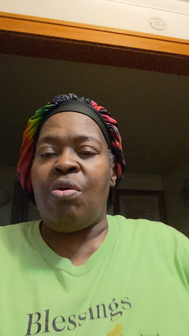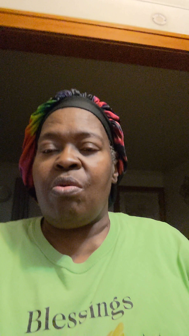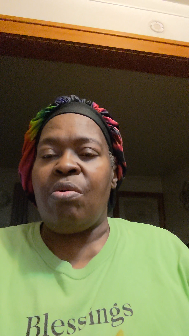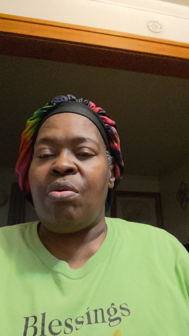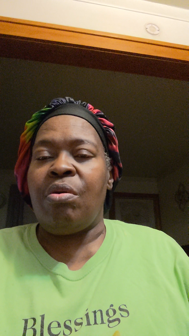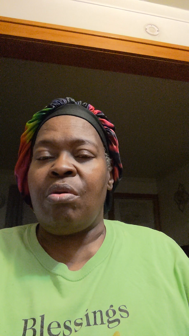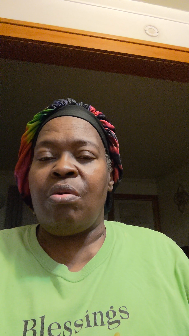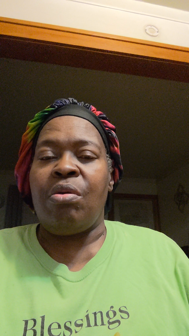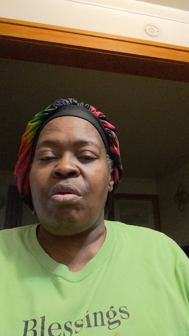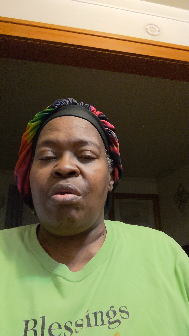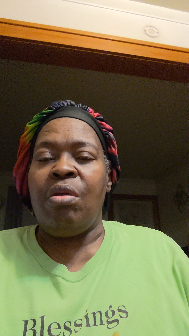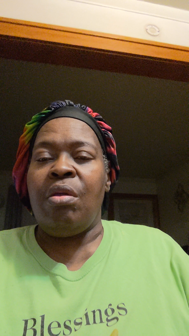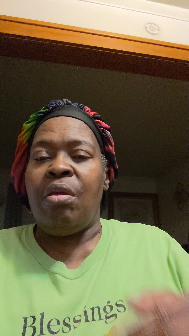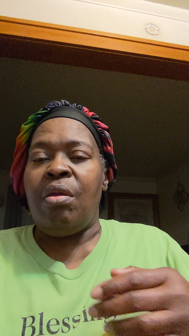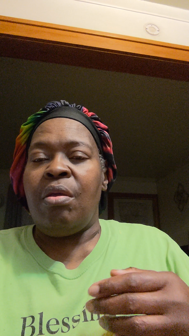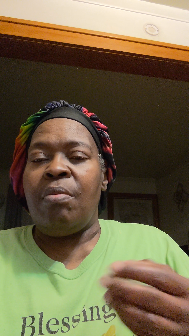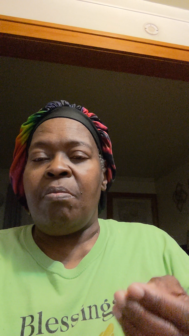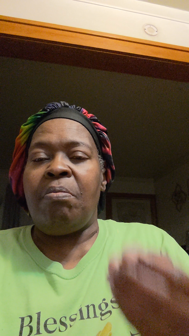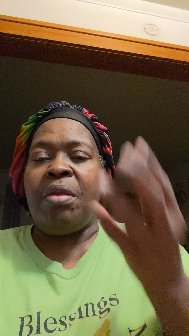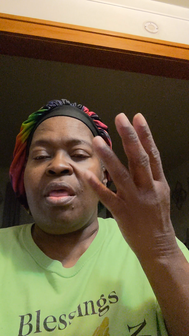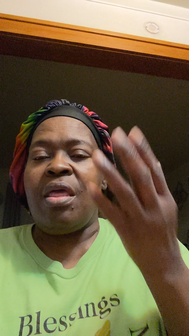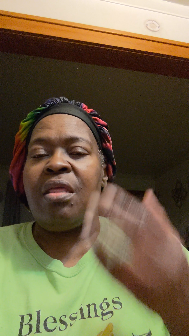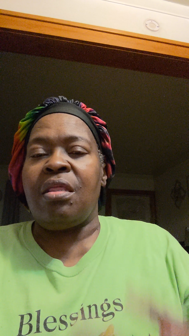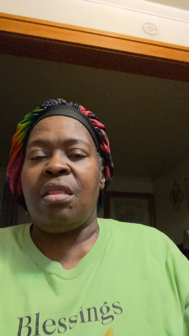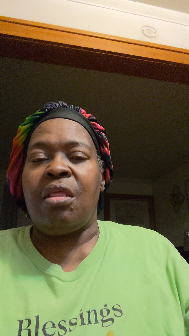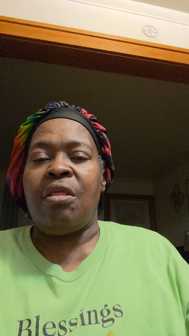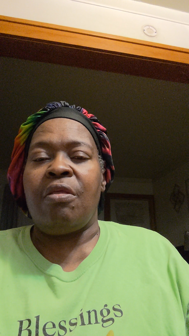plants